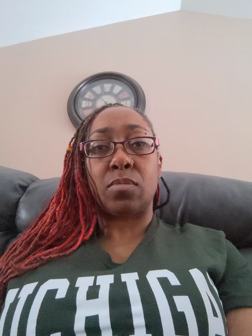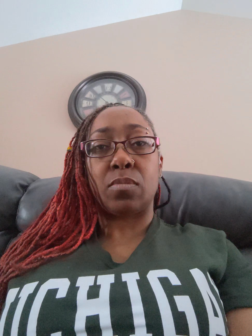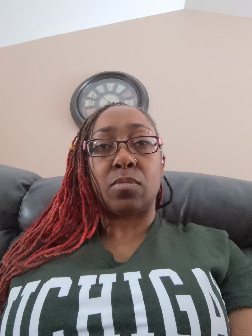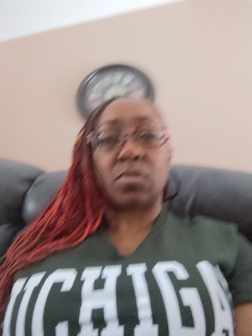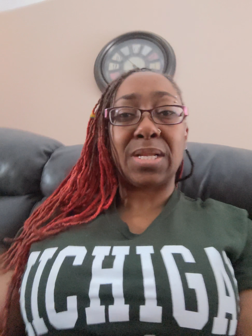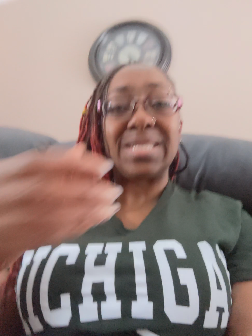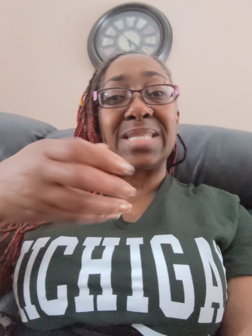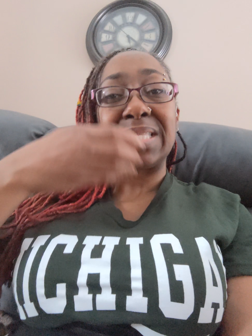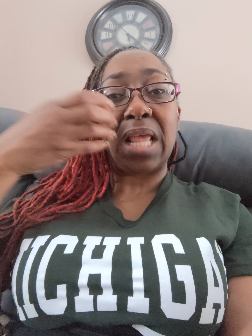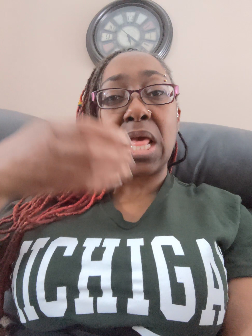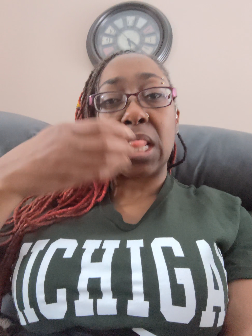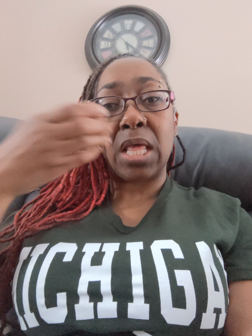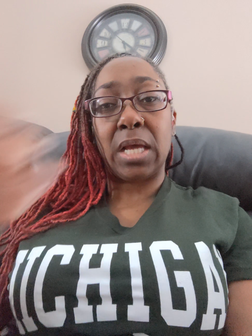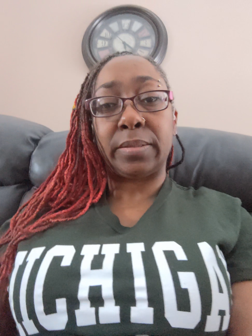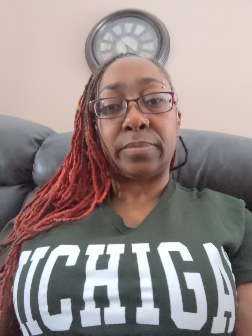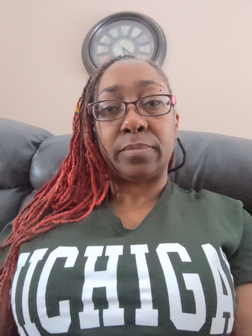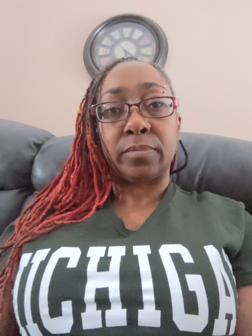cereal